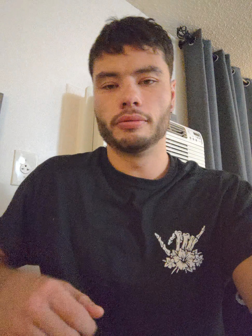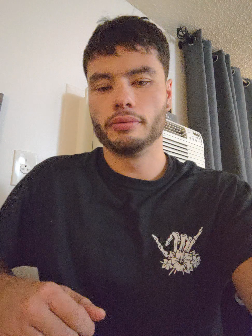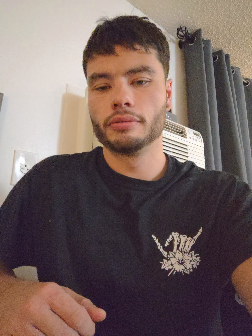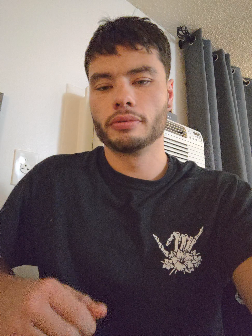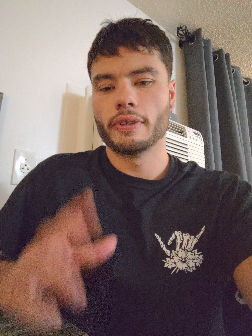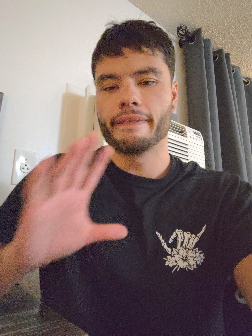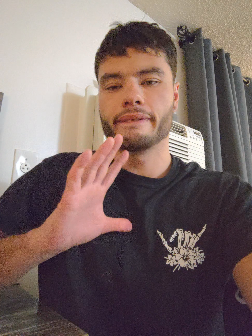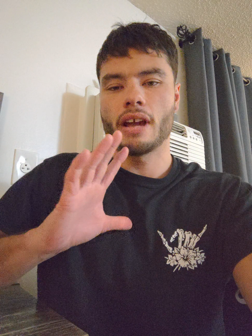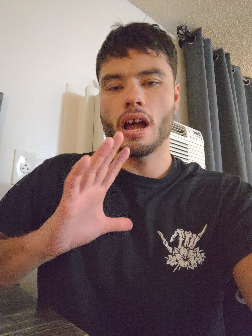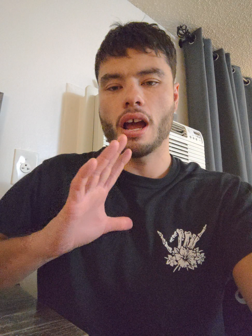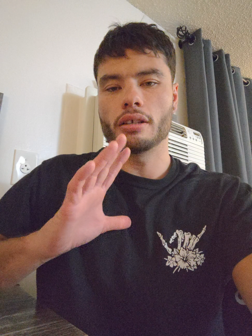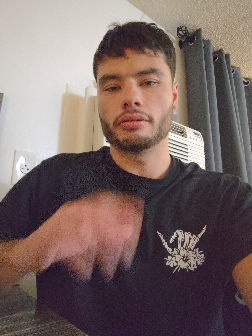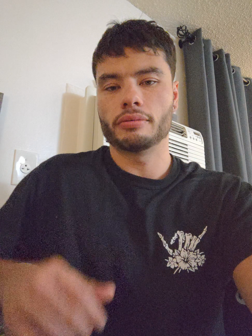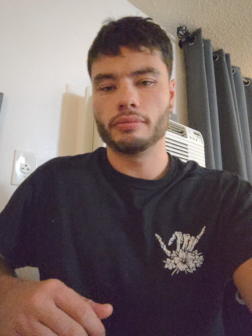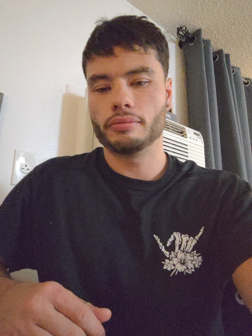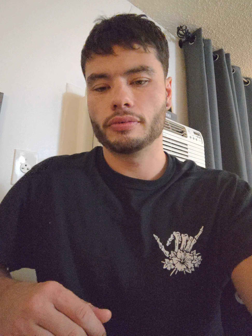fine